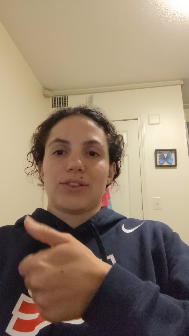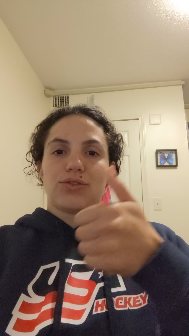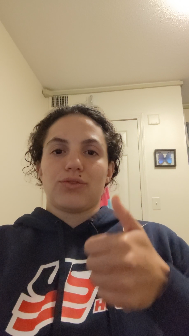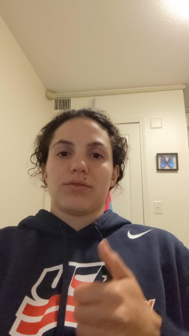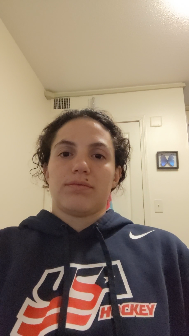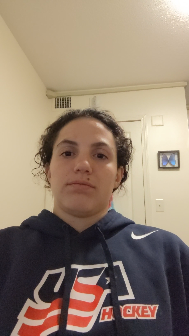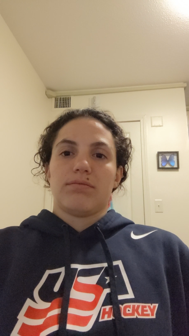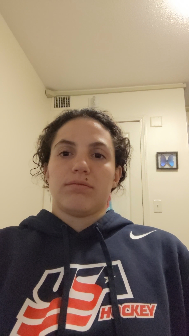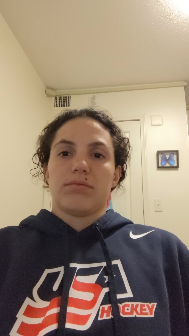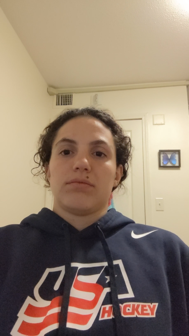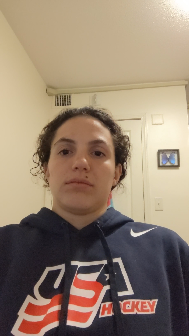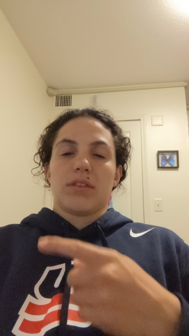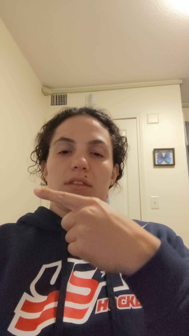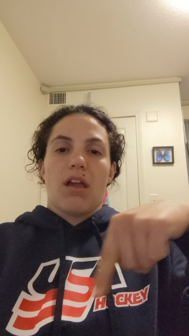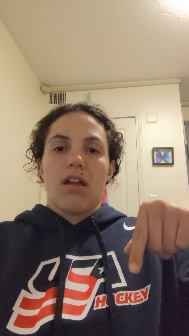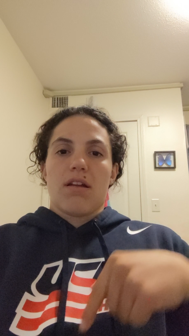cut